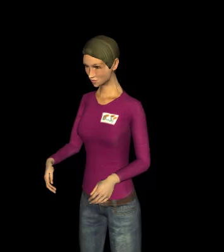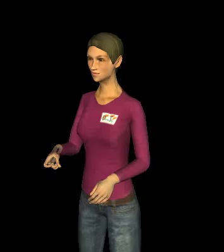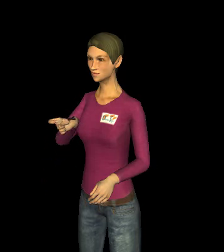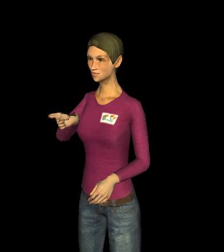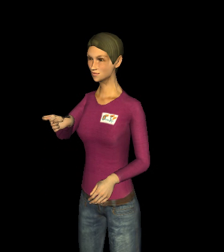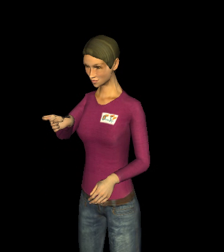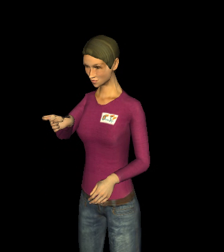كلمة